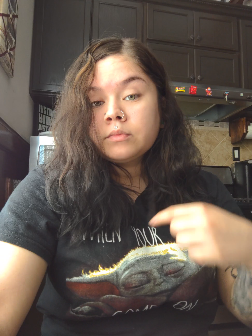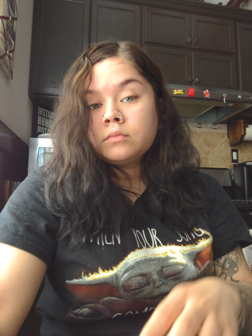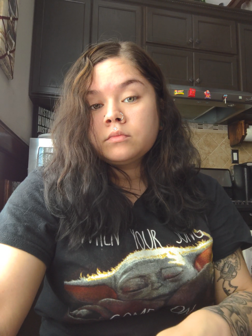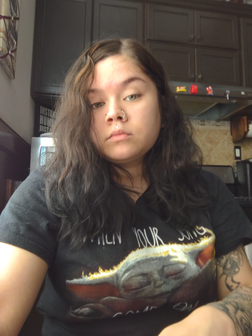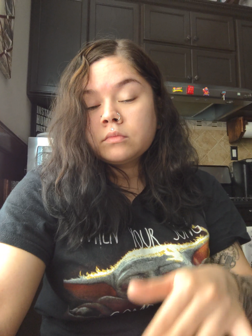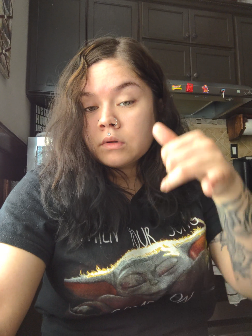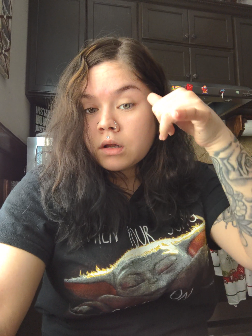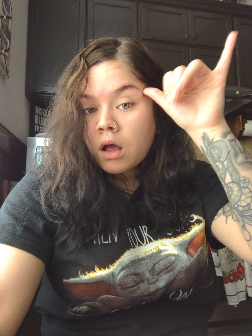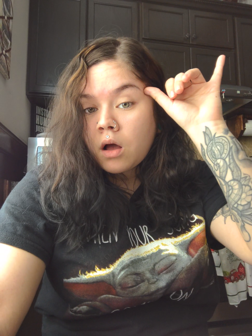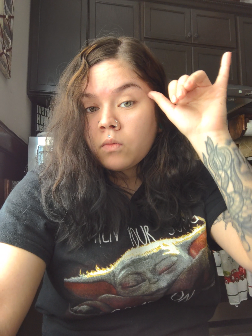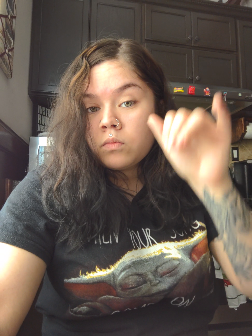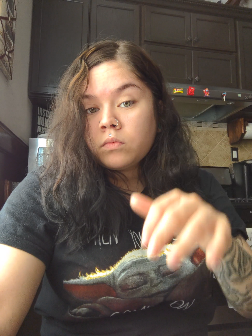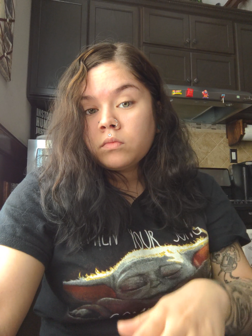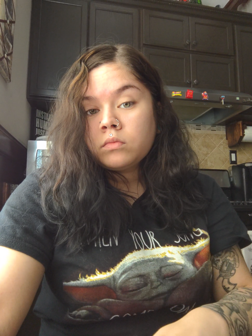cow